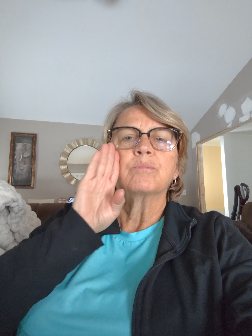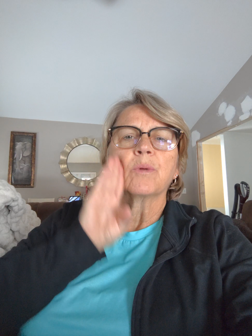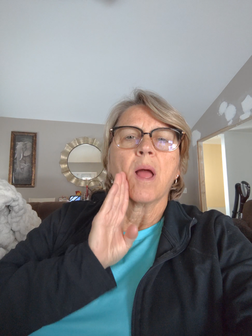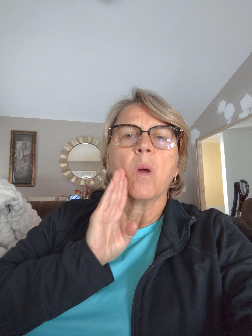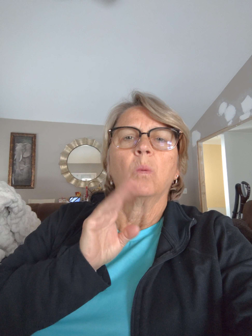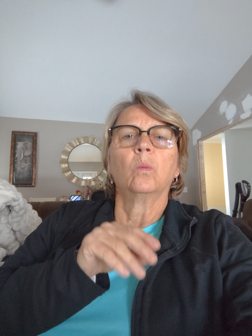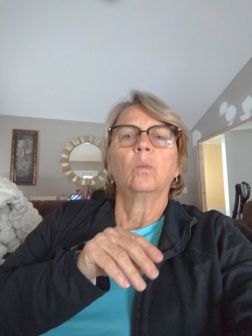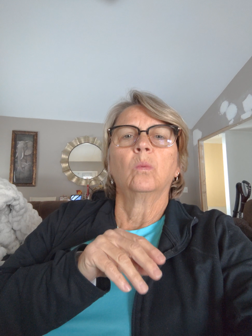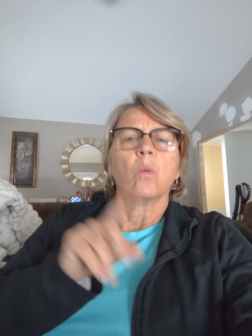brown